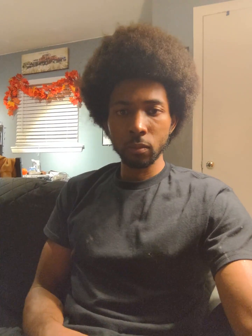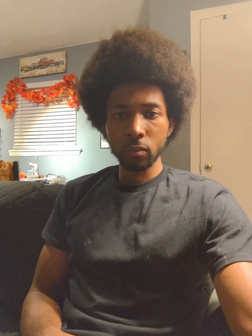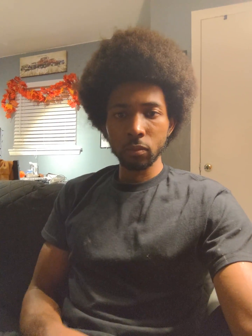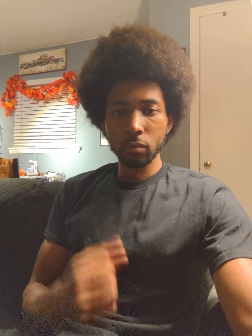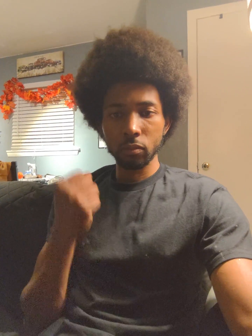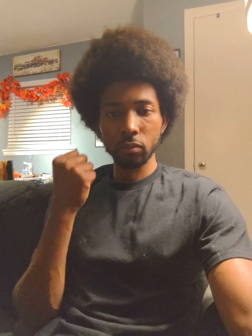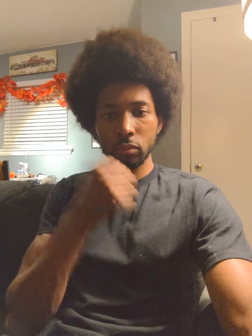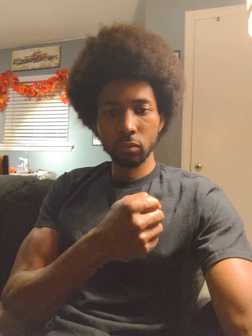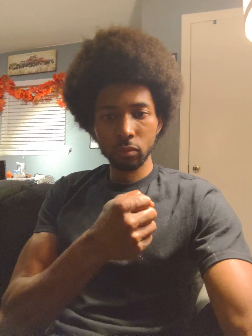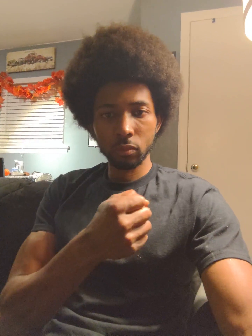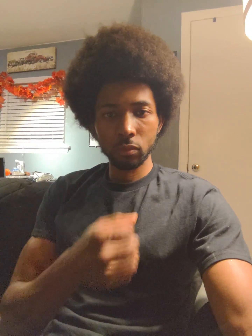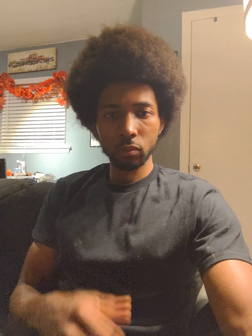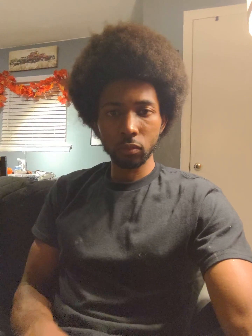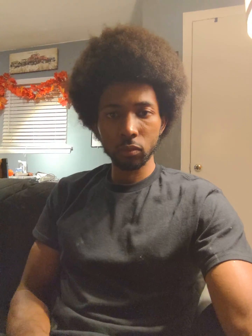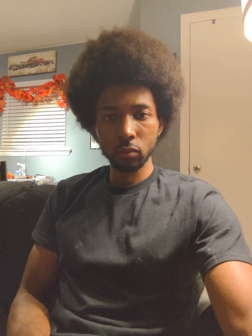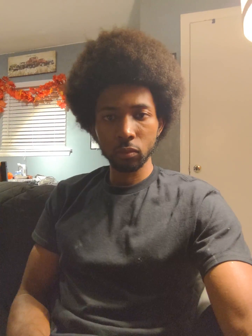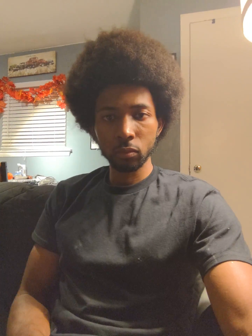hit